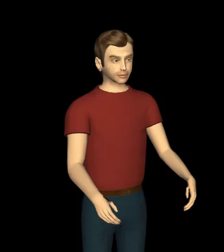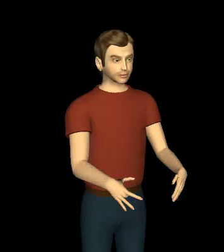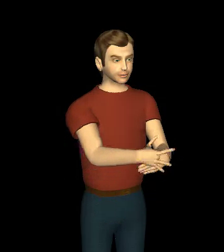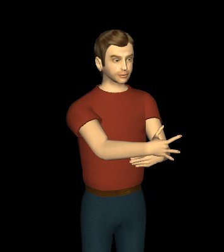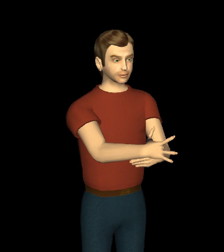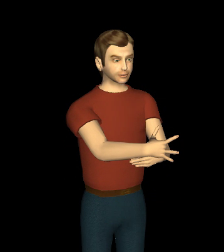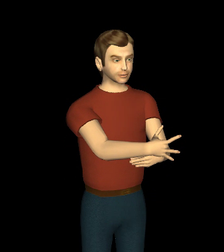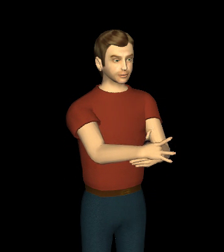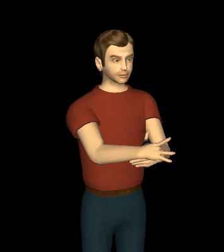تأخر